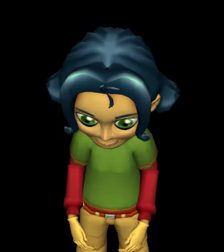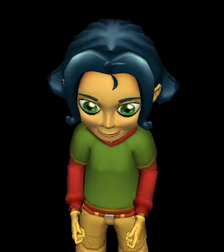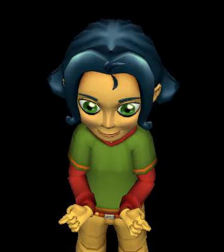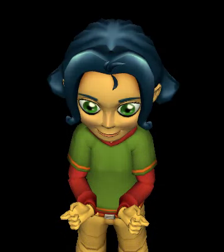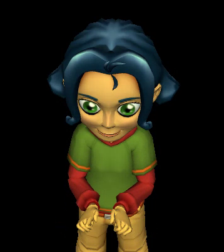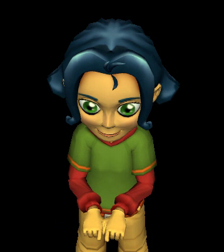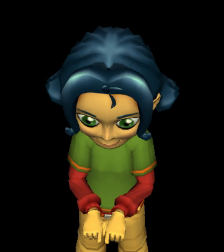مغلق